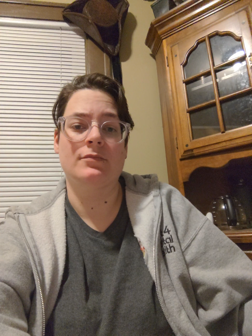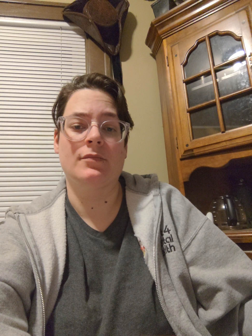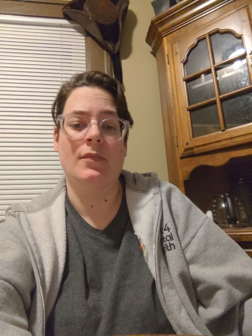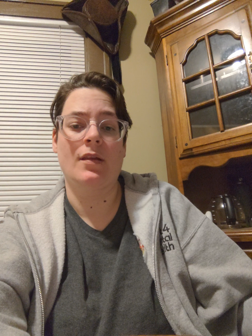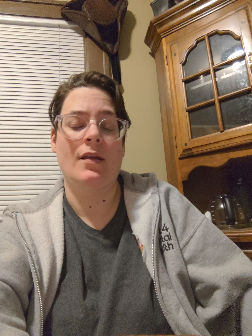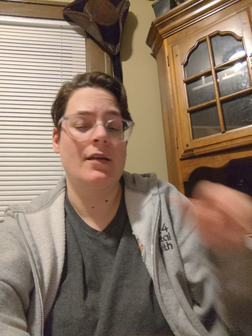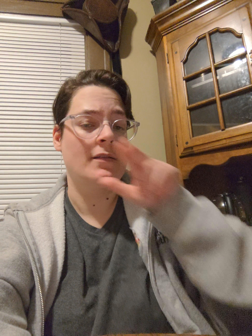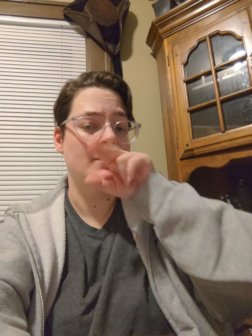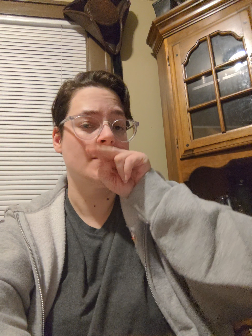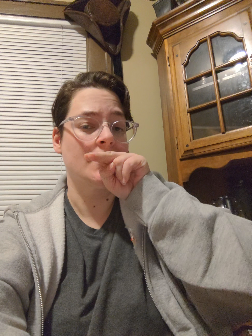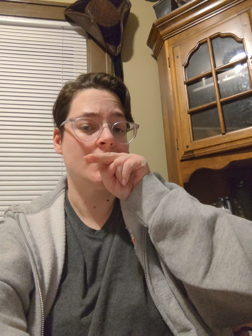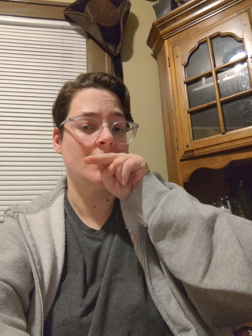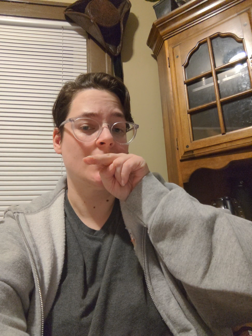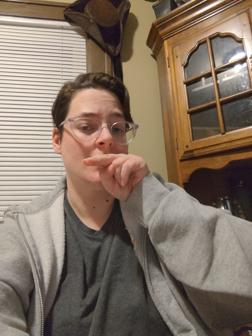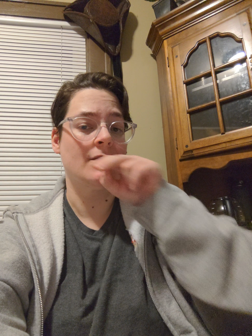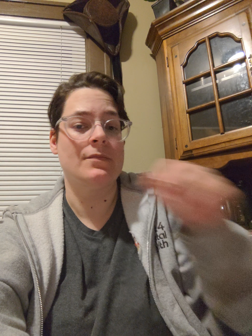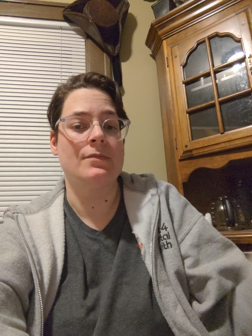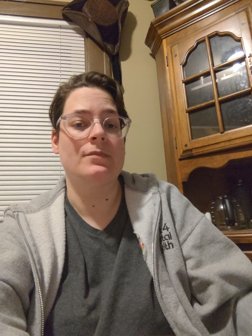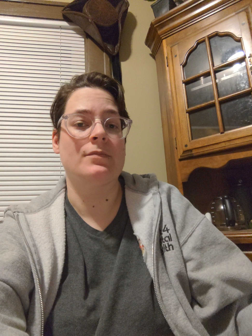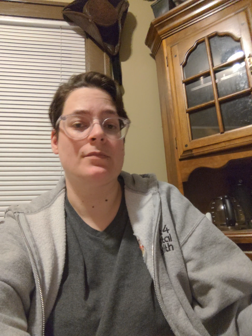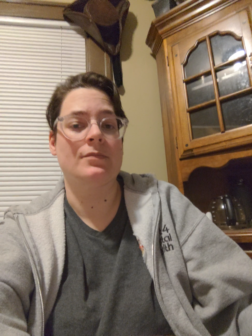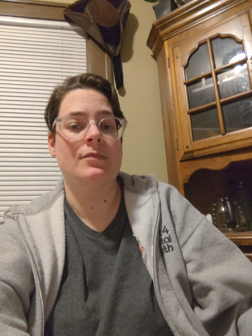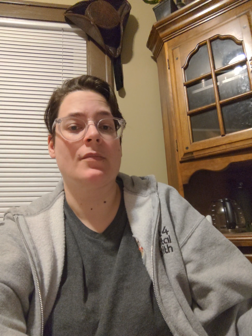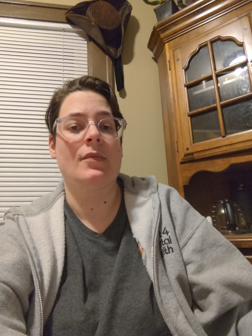tongue